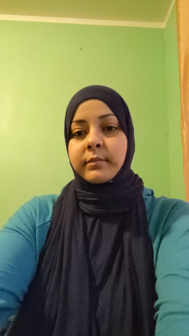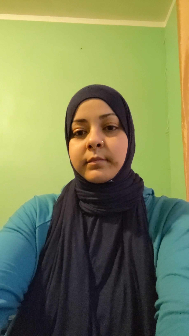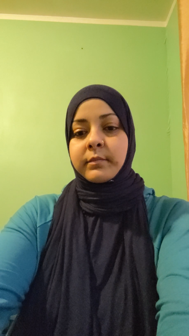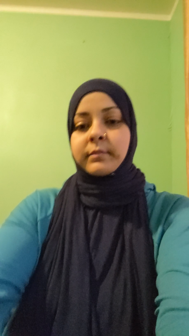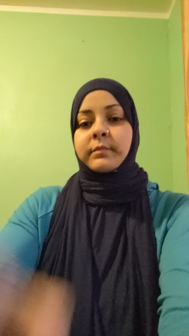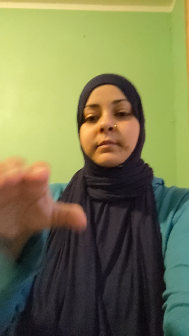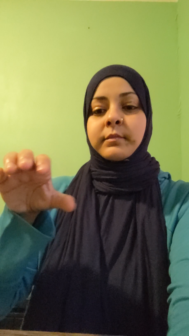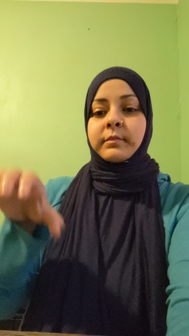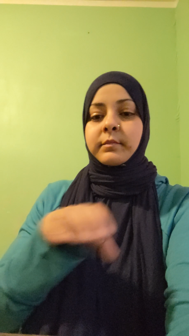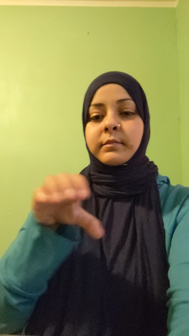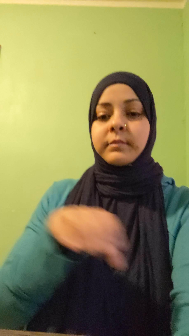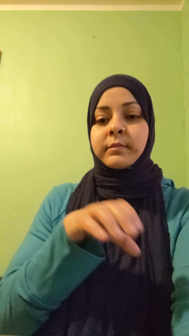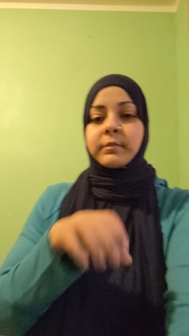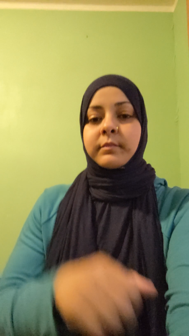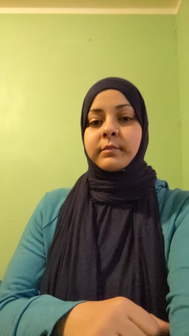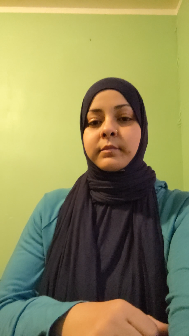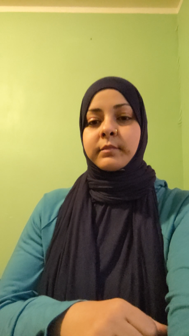does